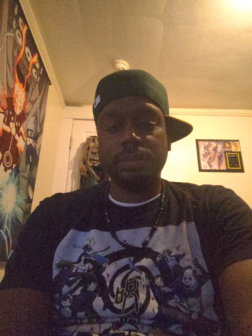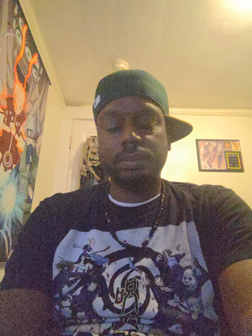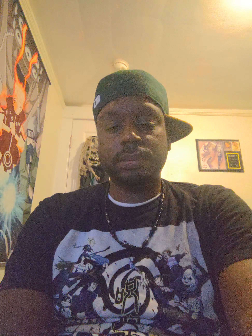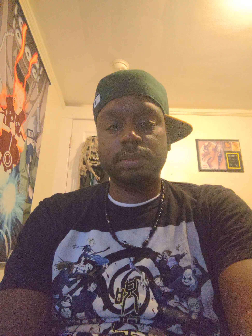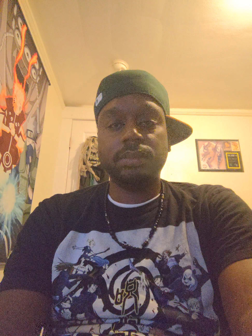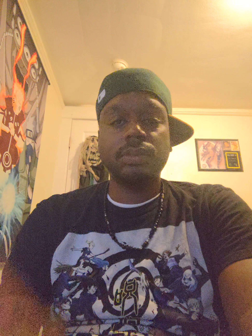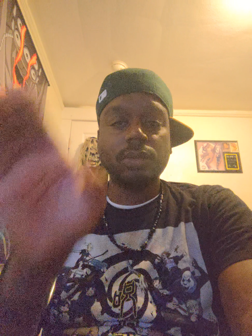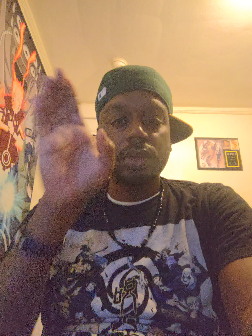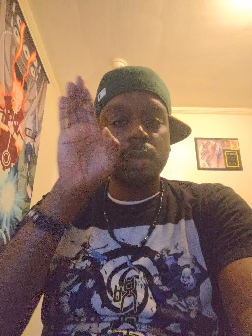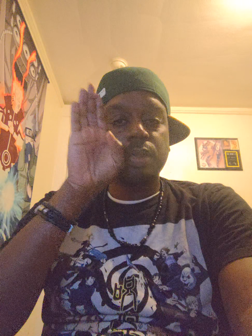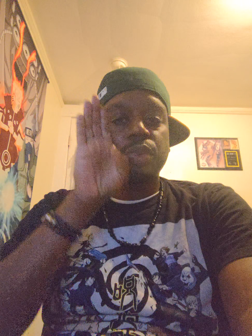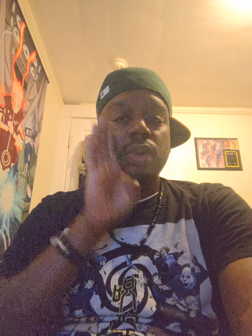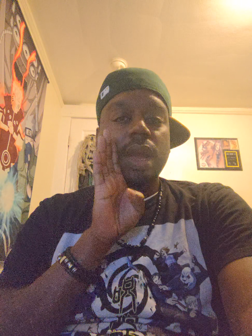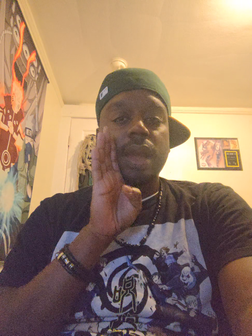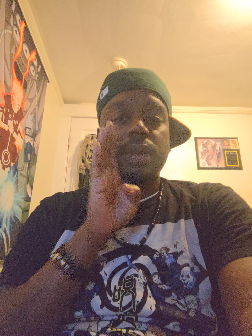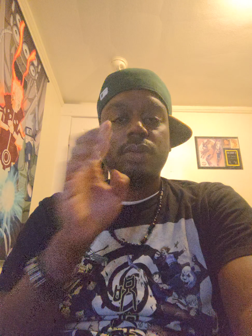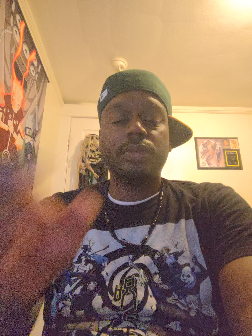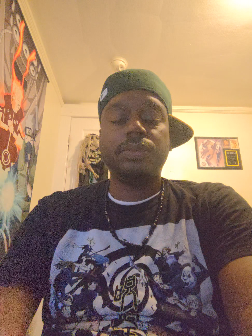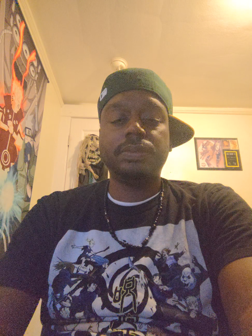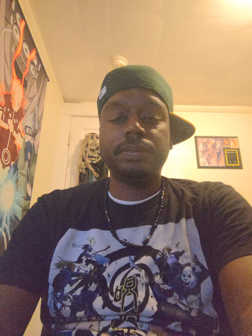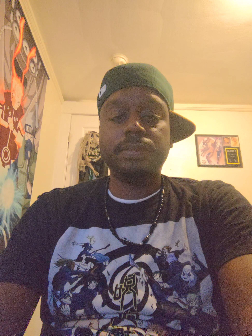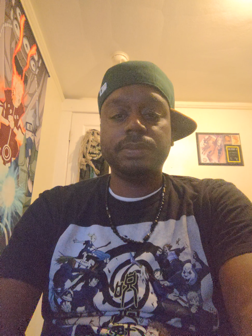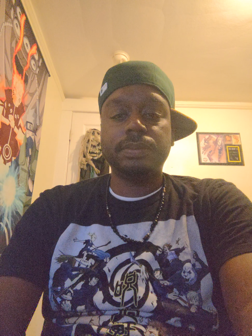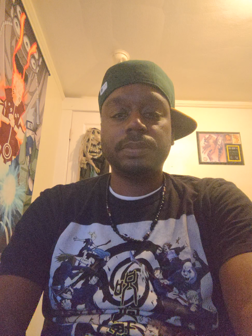brown